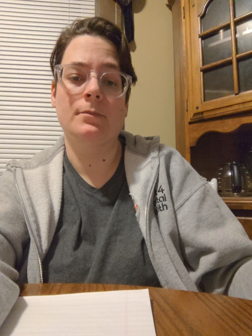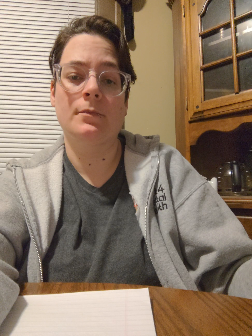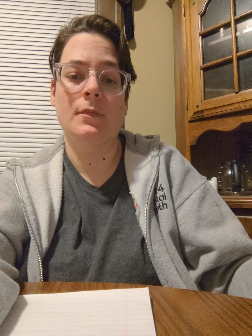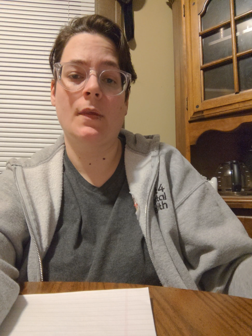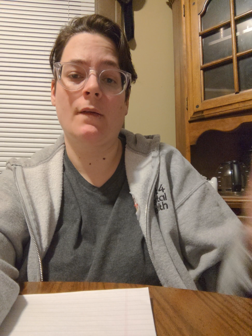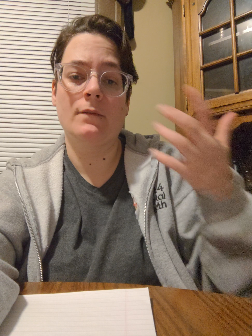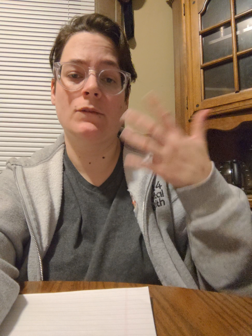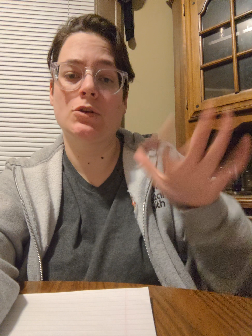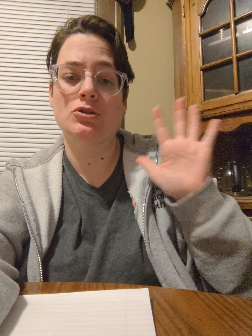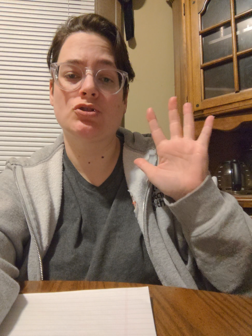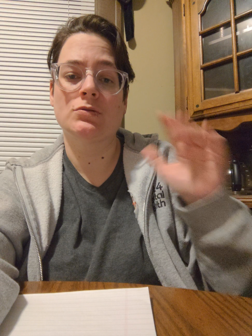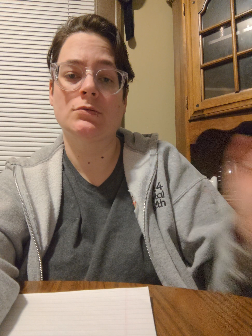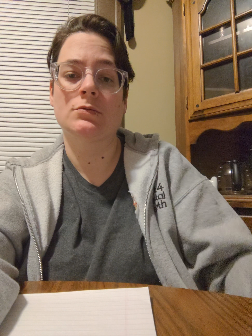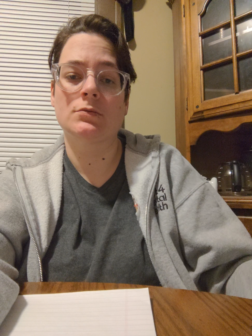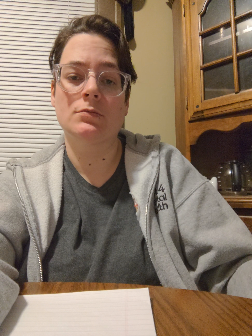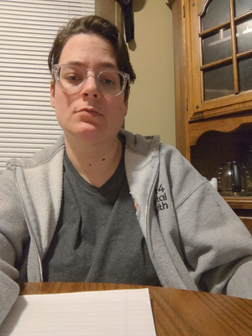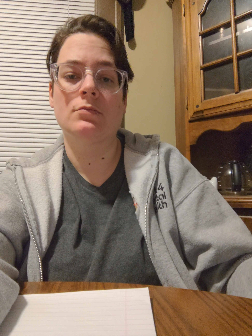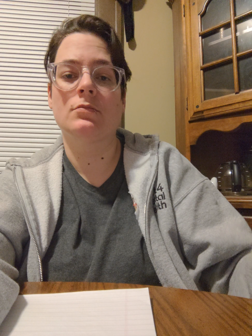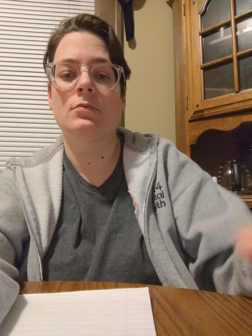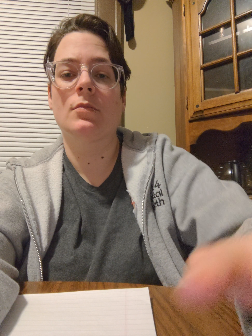finish